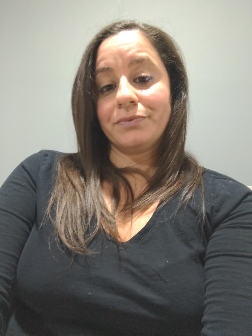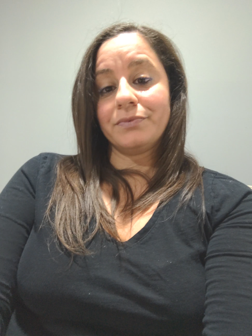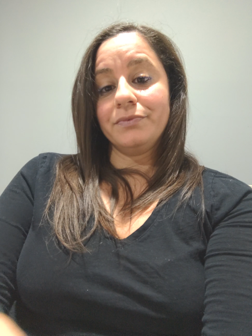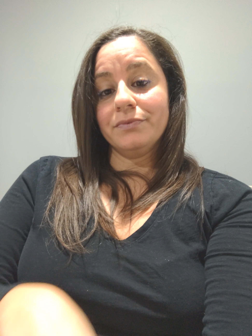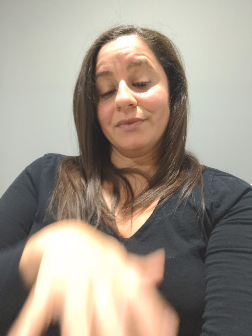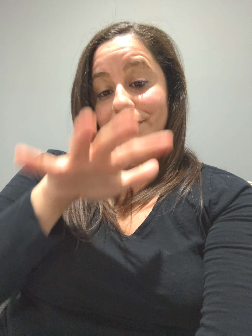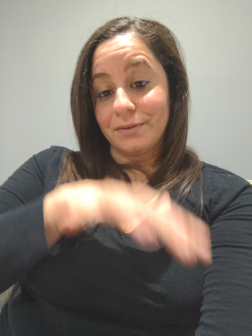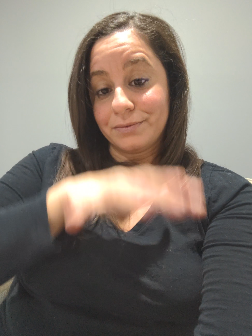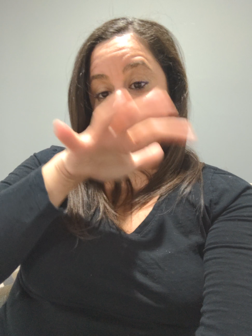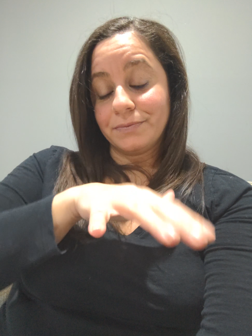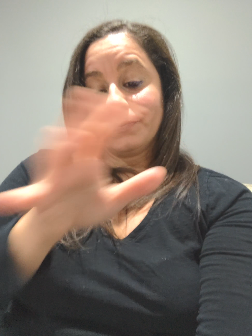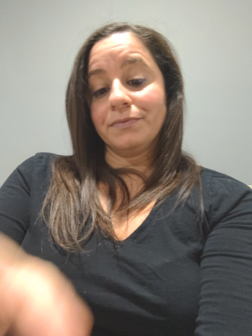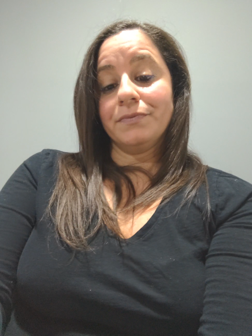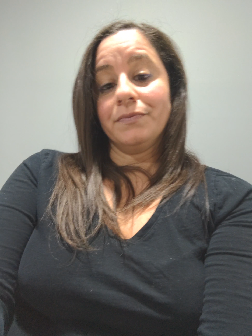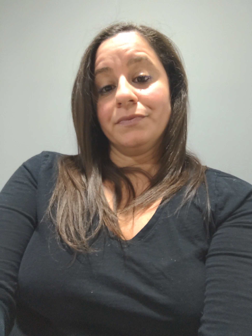alligator